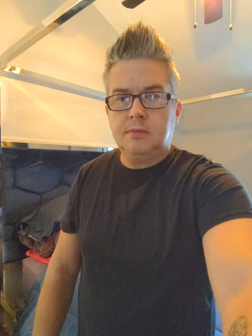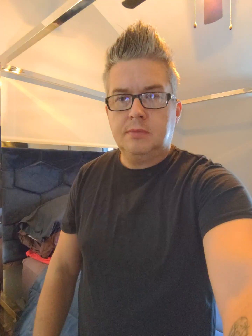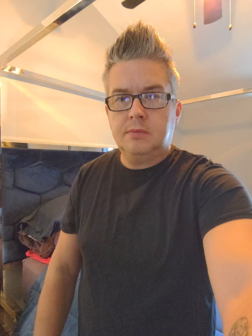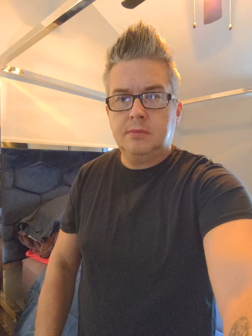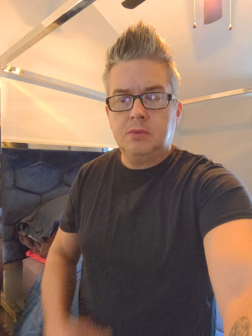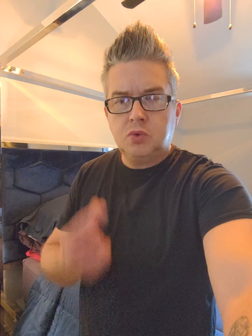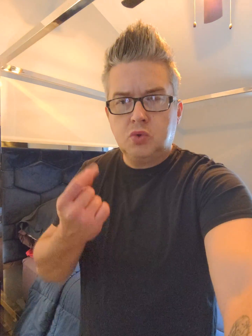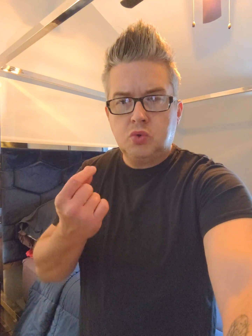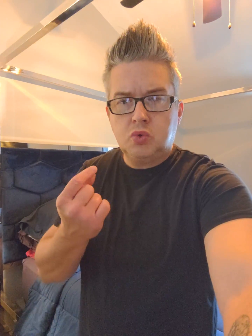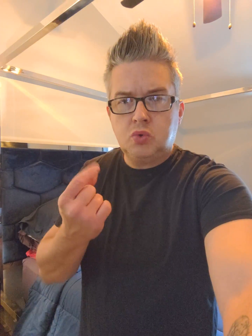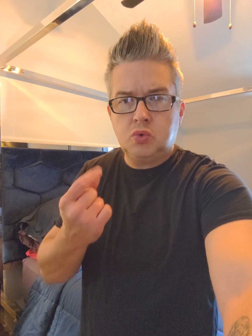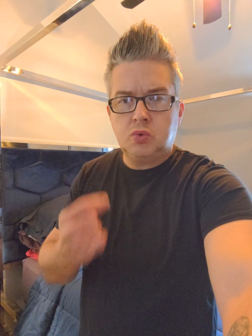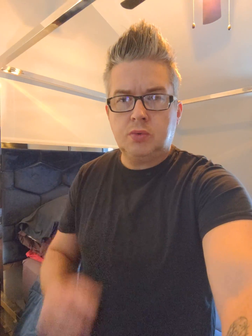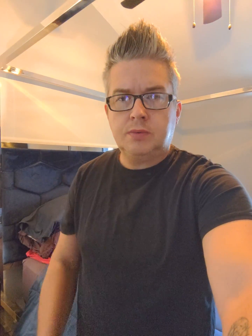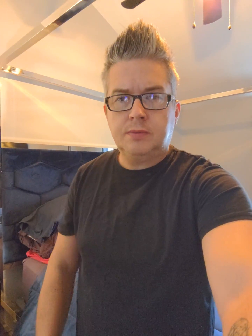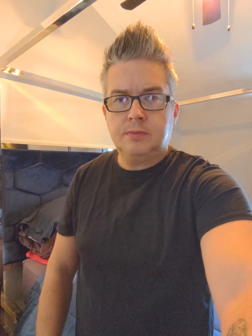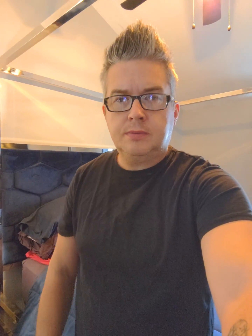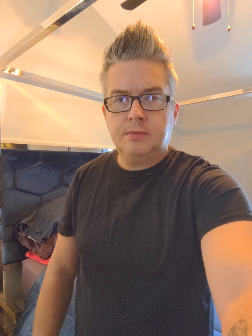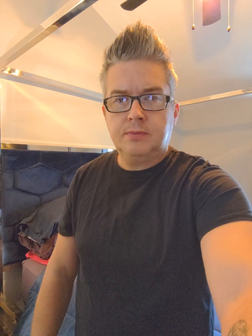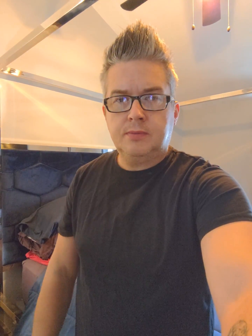do